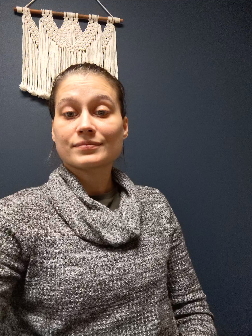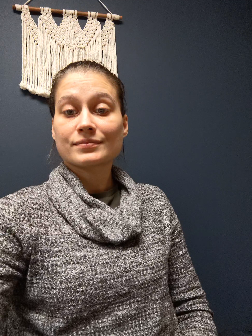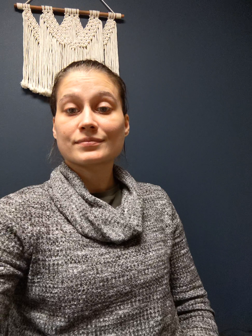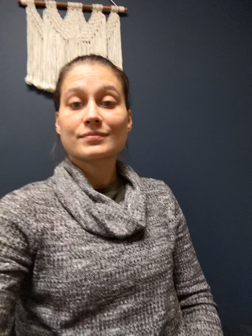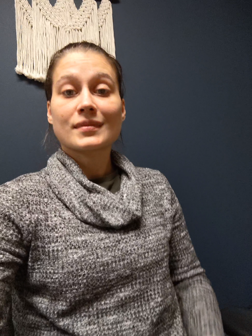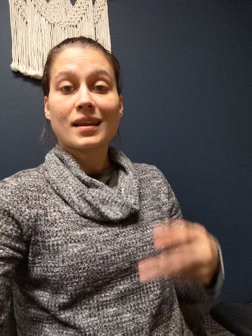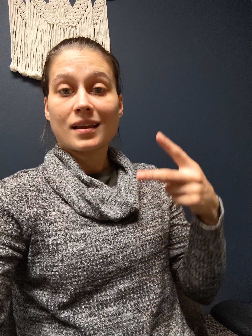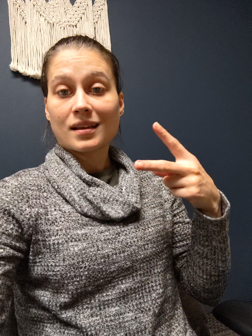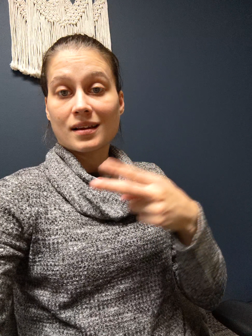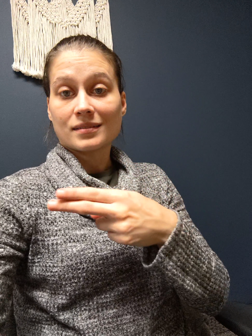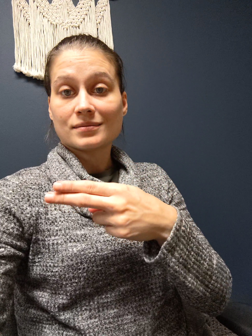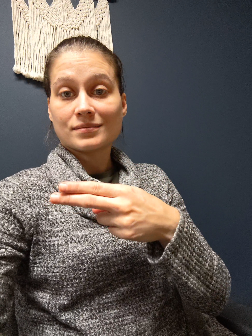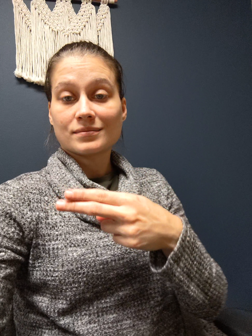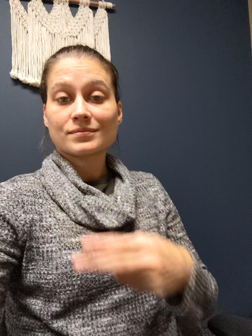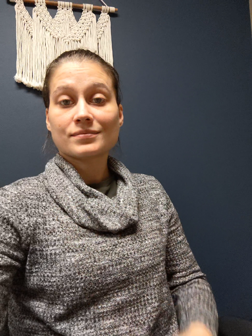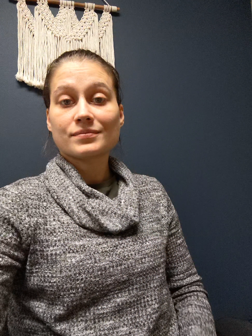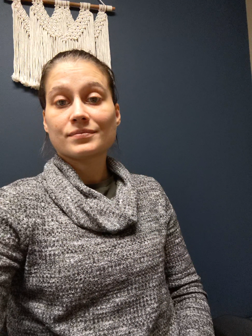cut